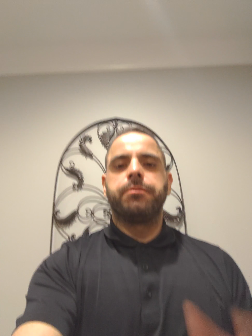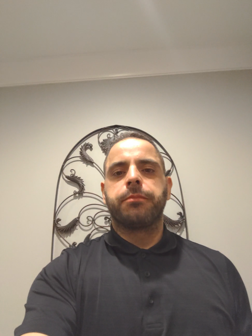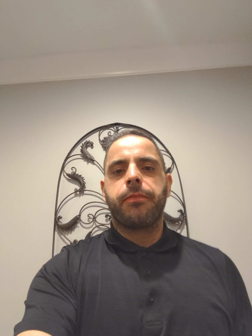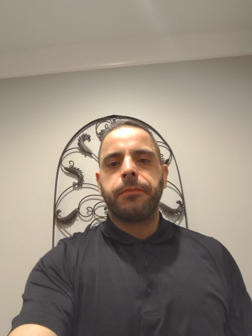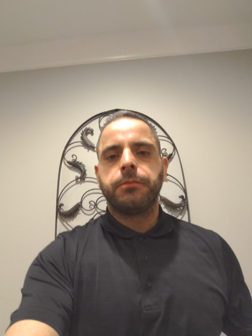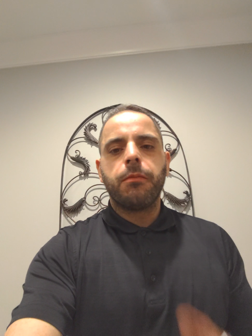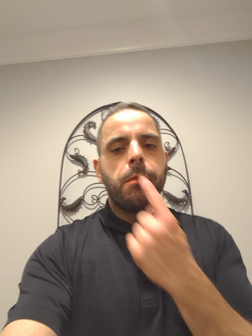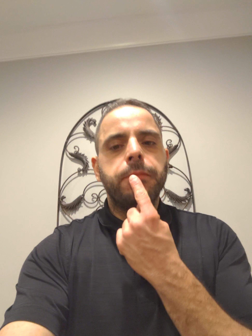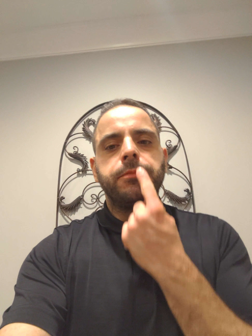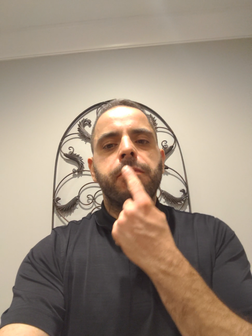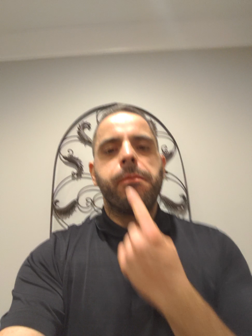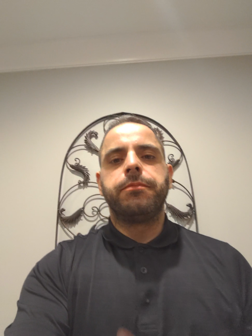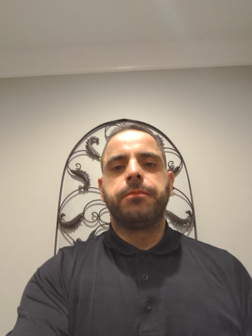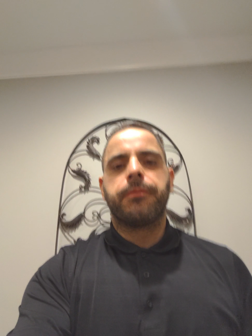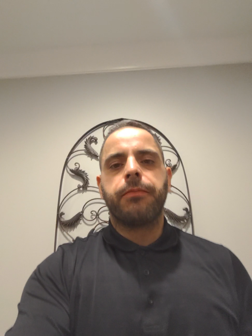lips